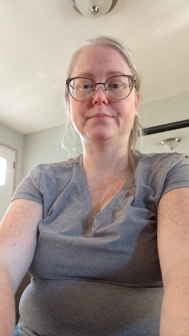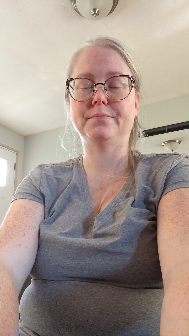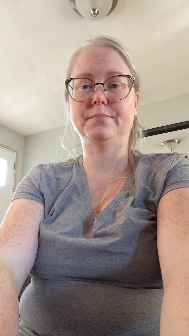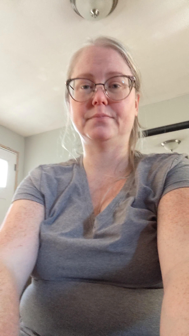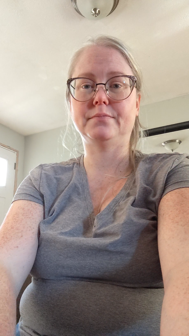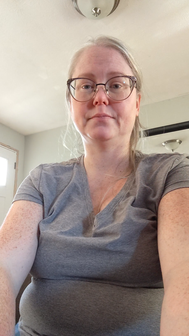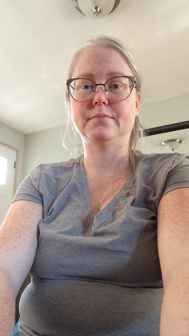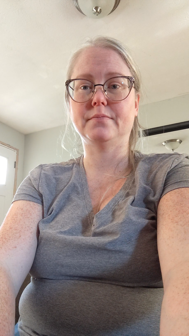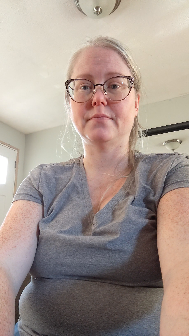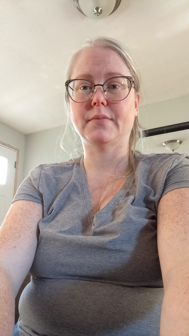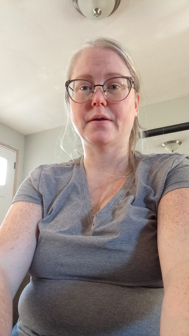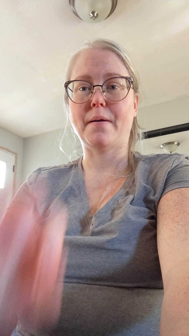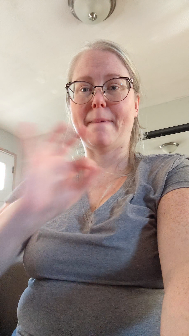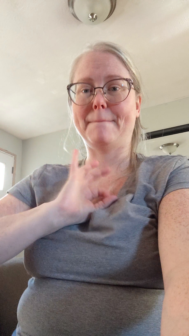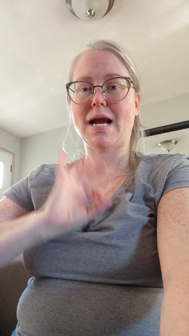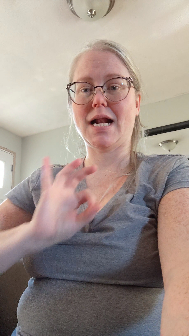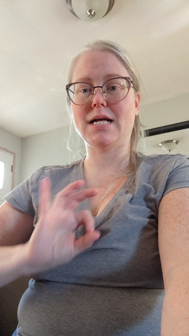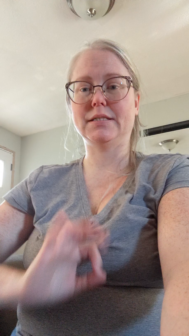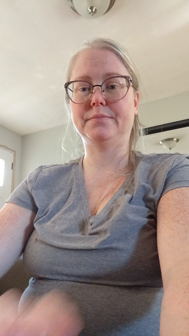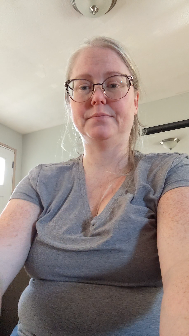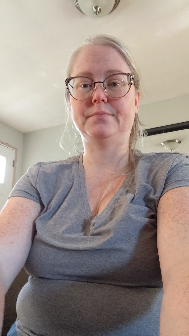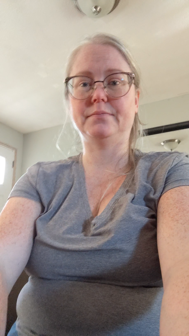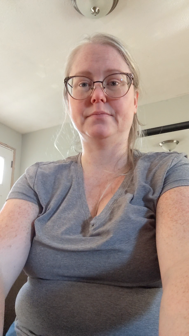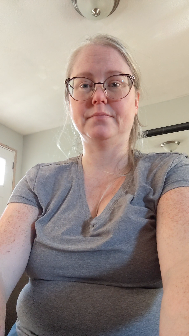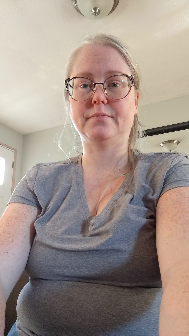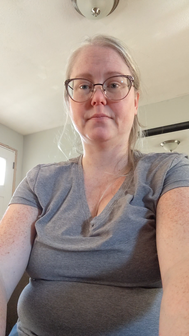button